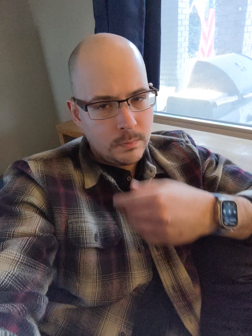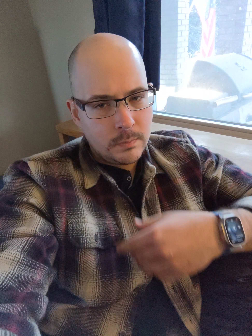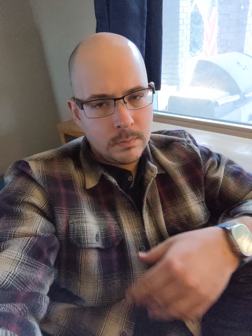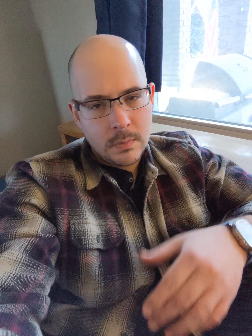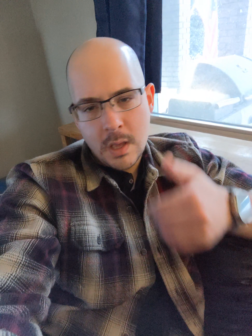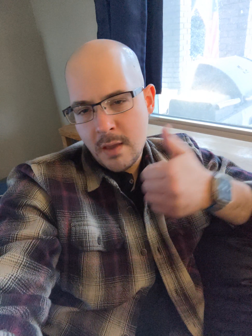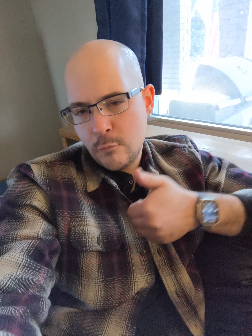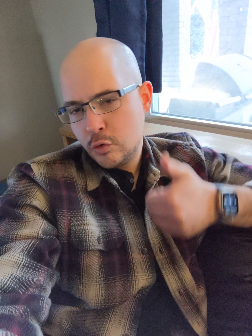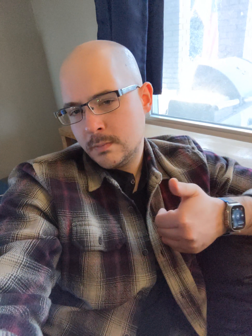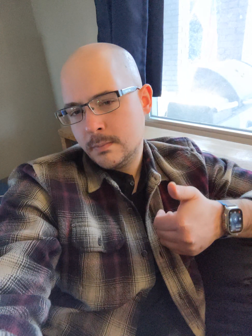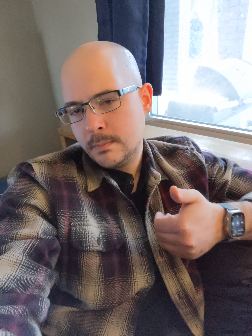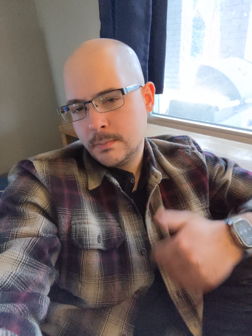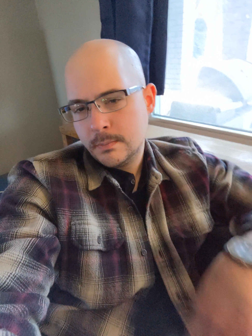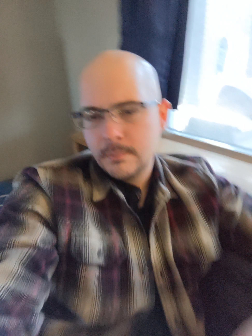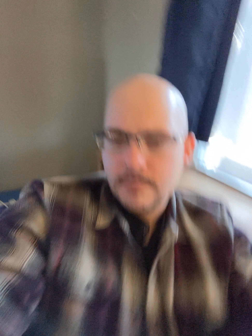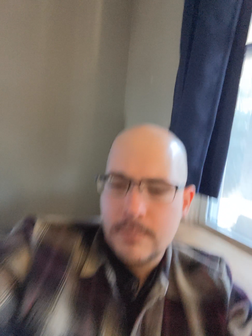every